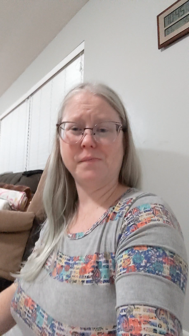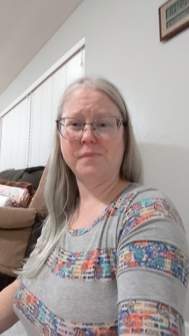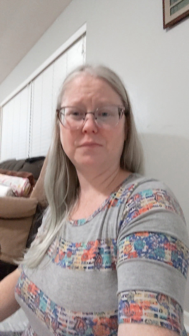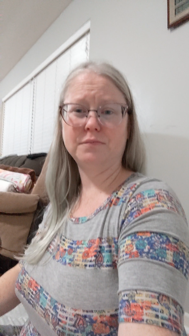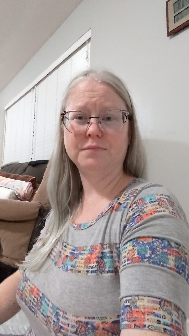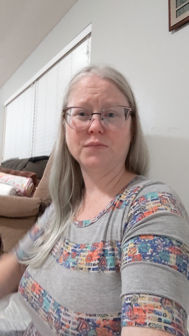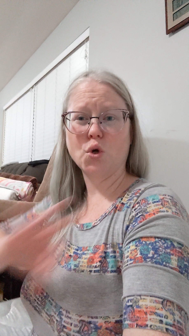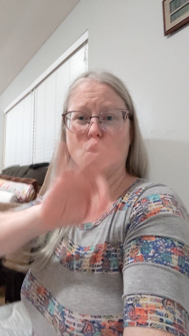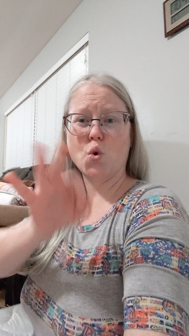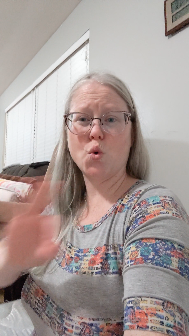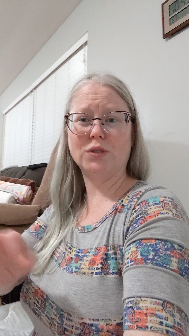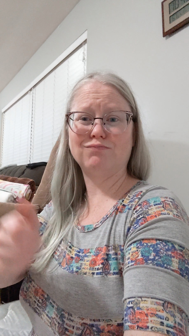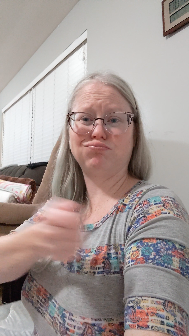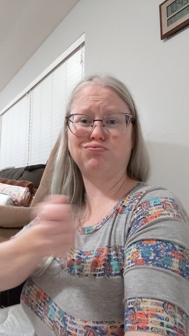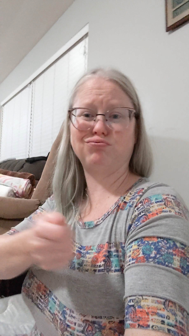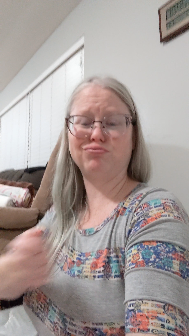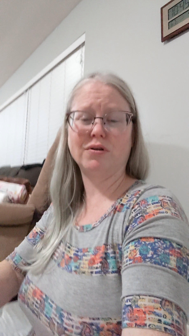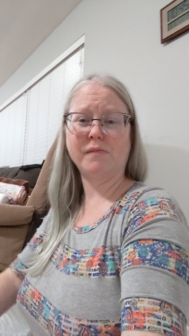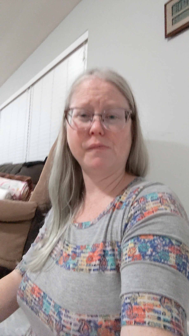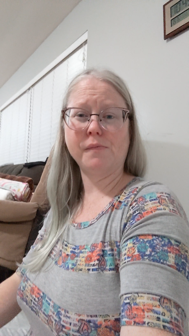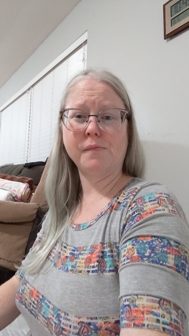hose